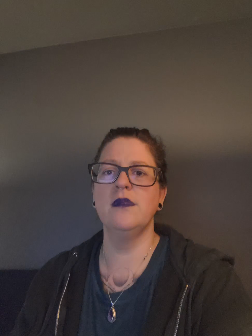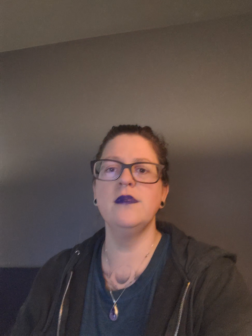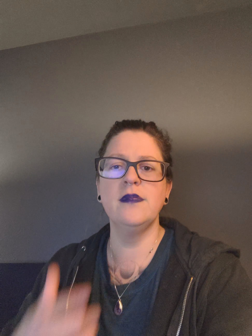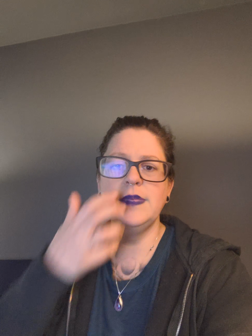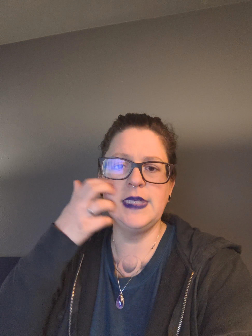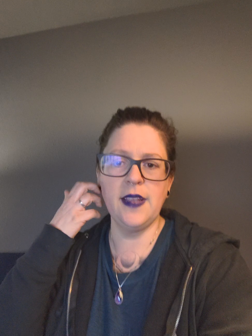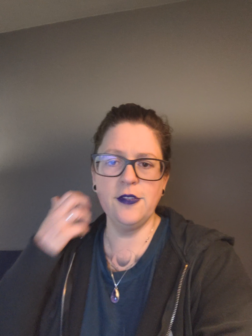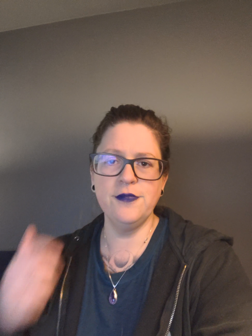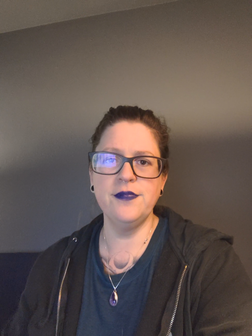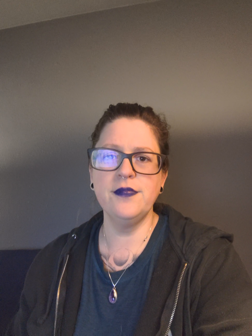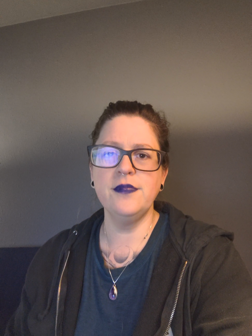tiger